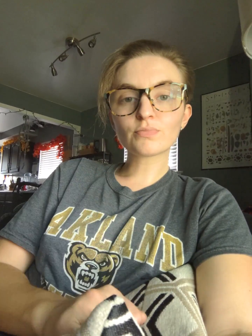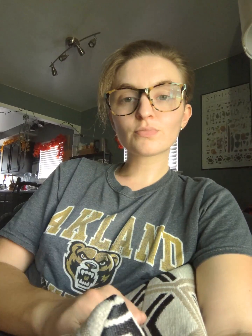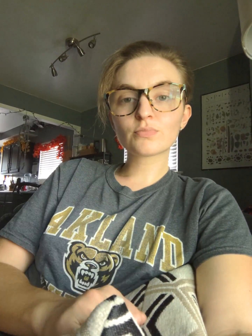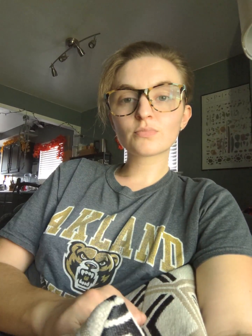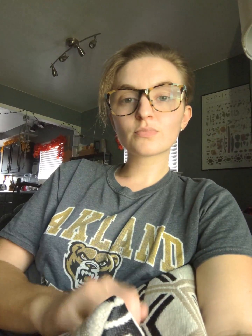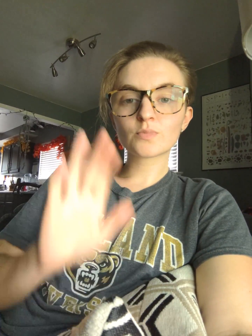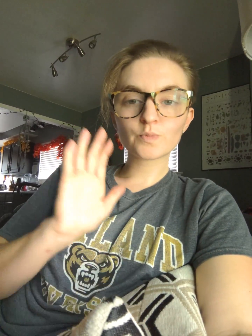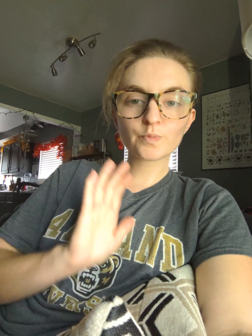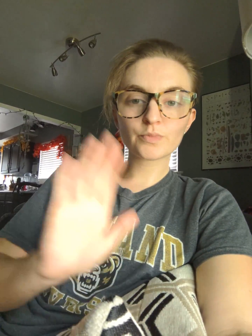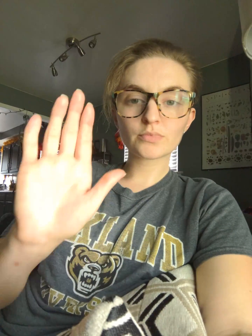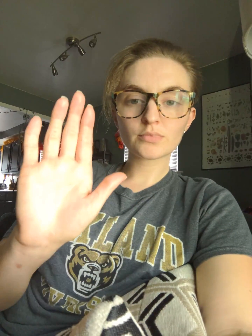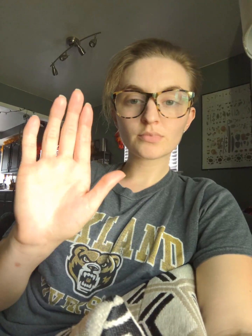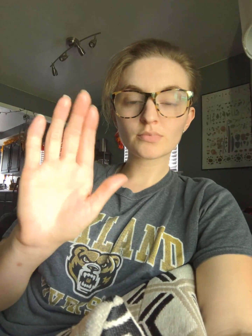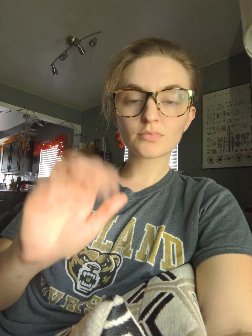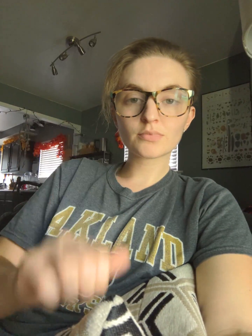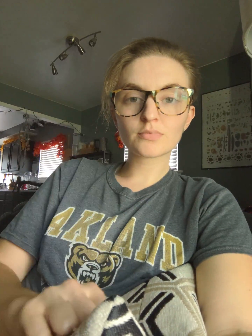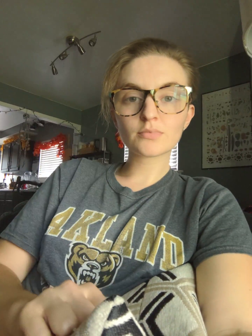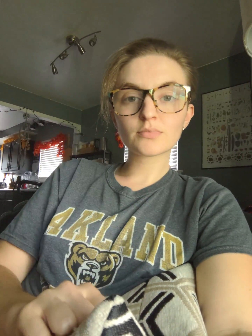push